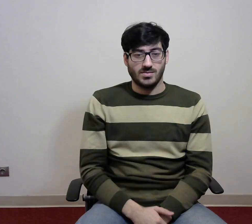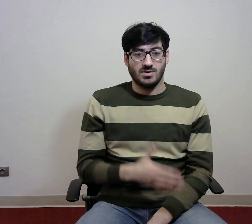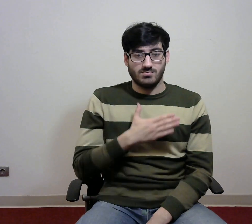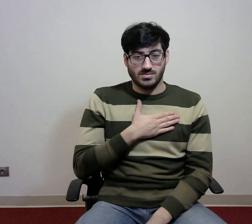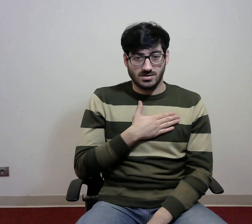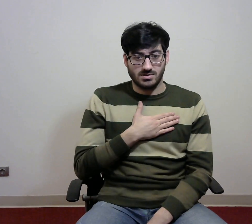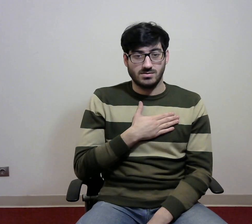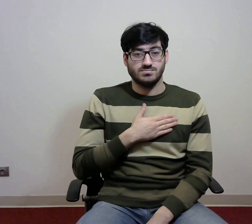mən